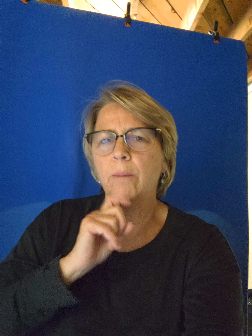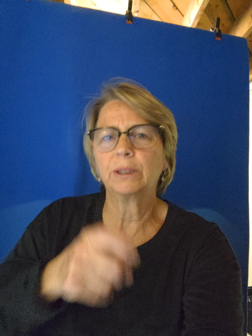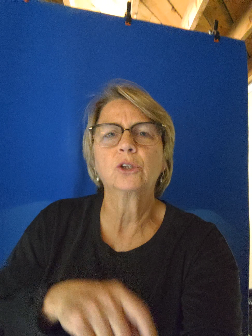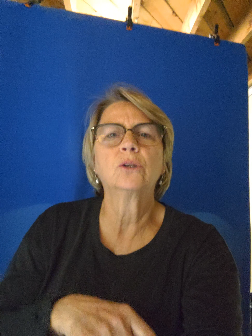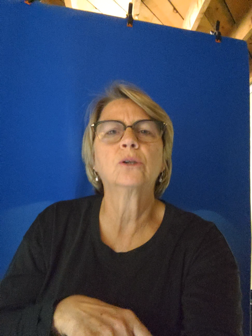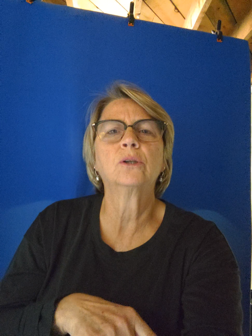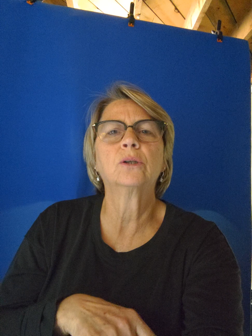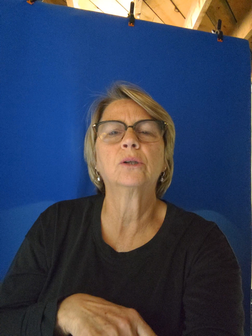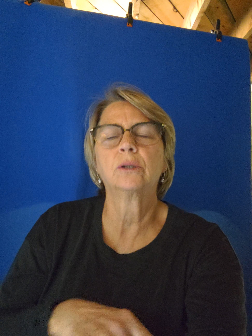garbage